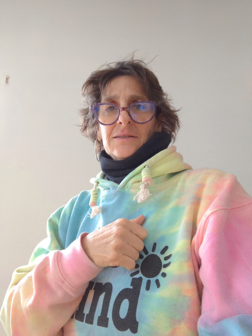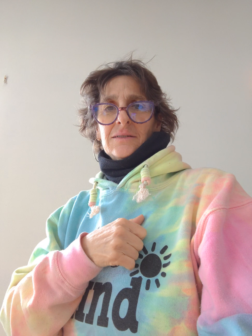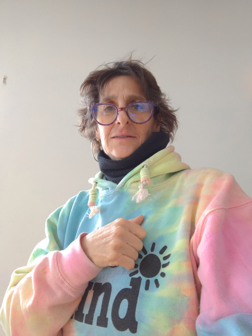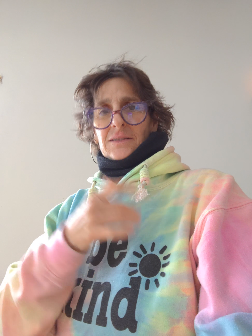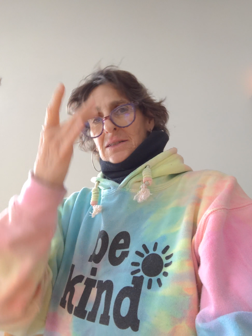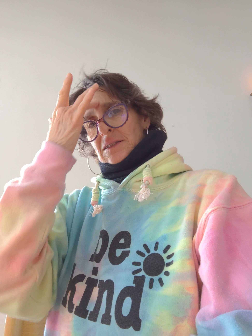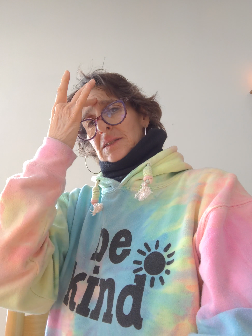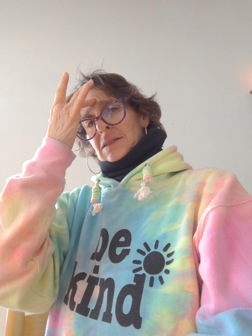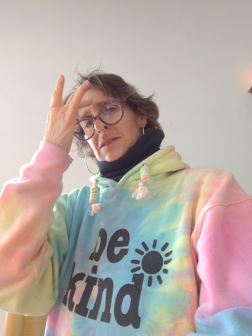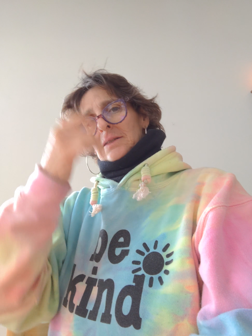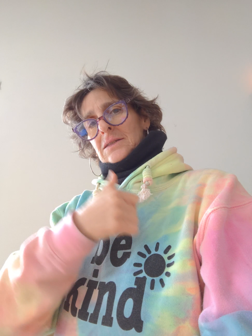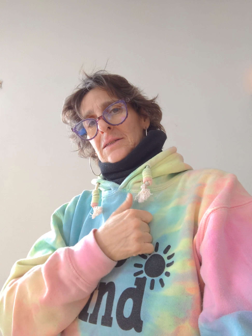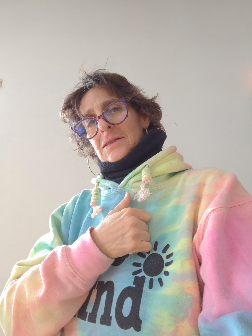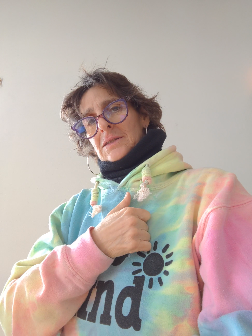sick